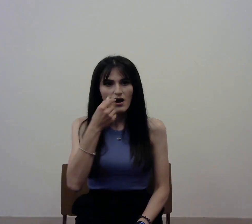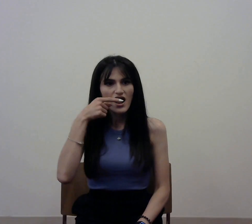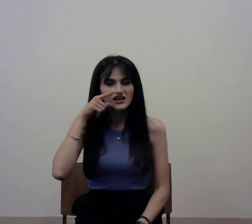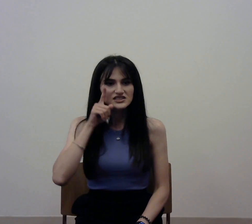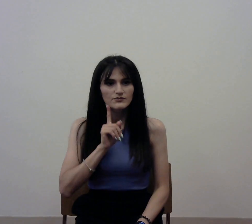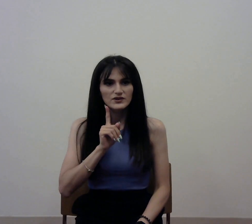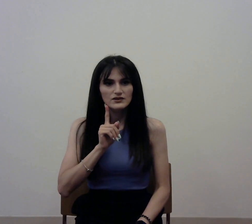azərbaycan